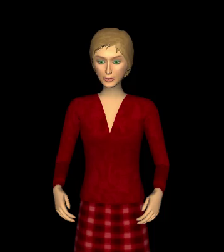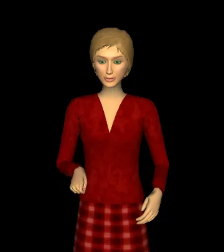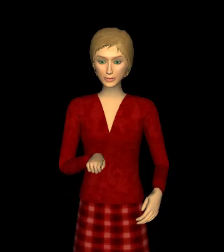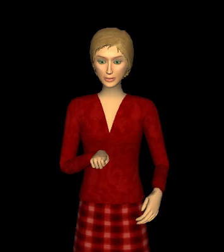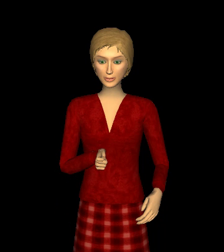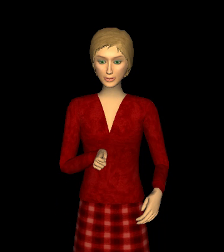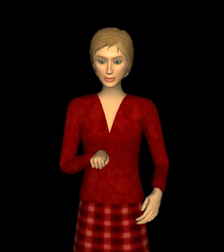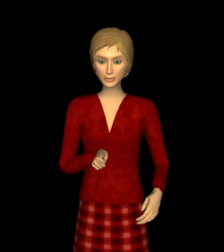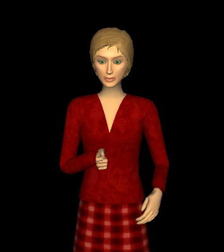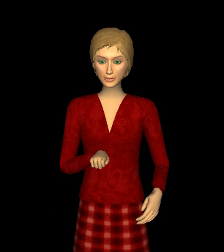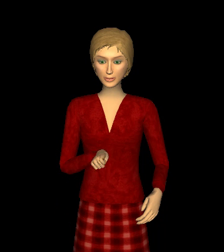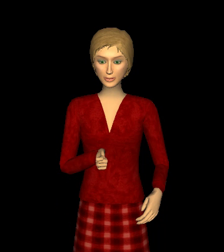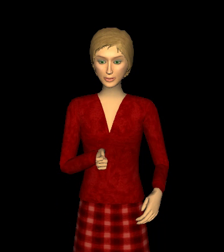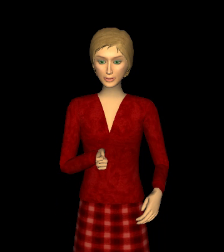مفتاح